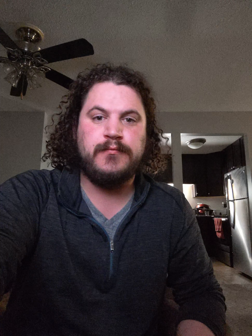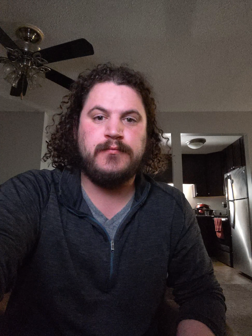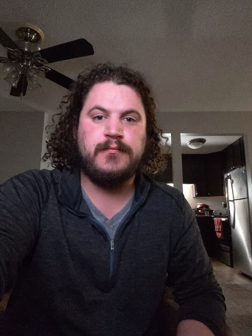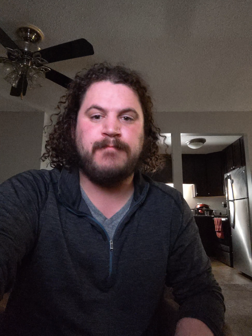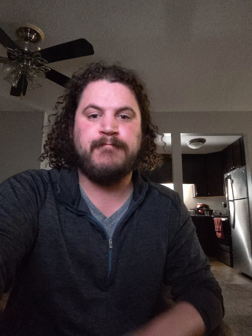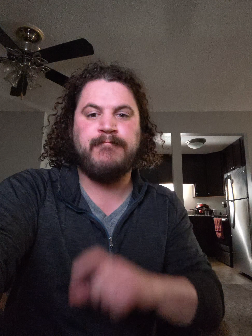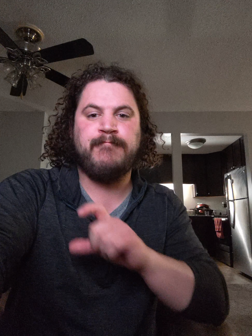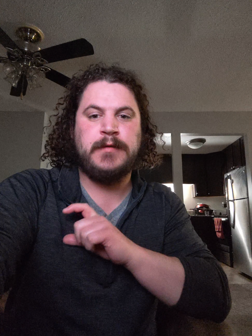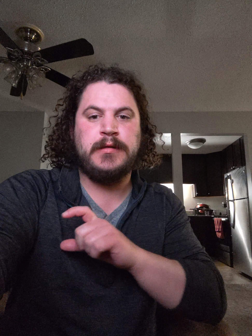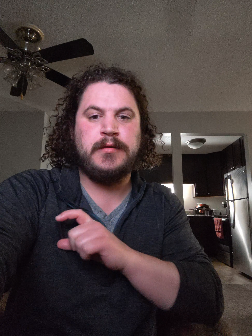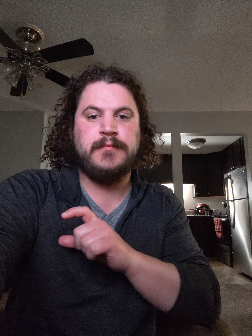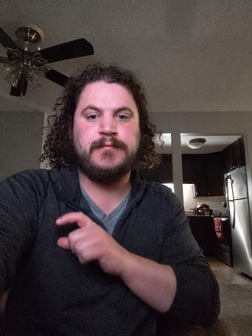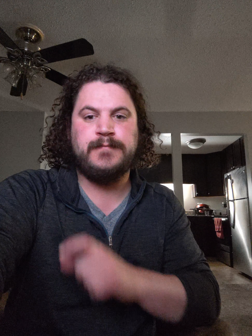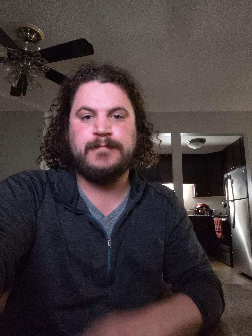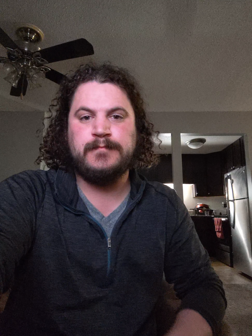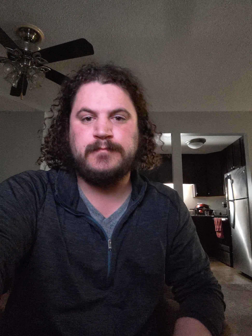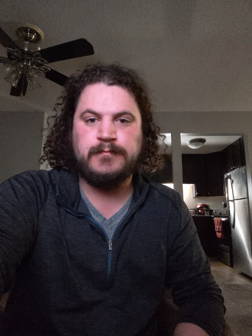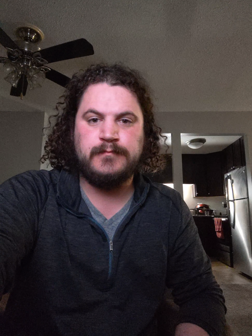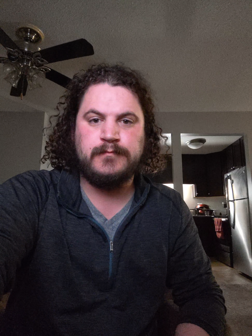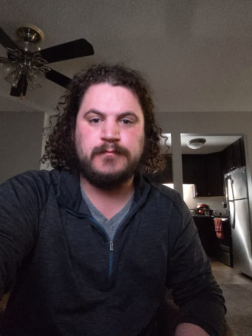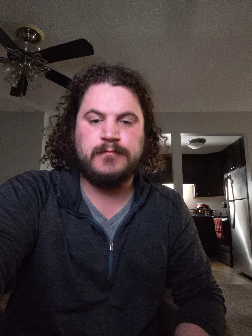police